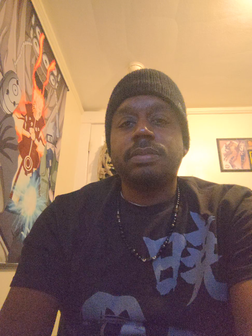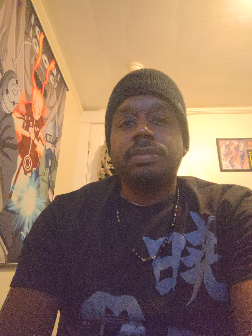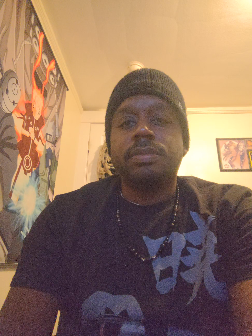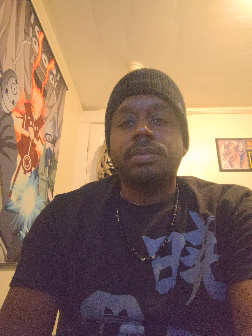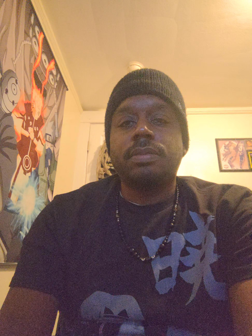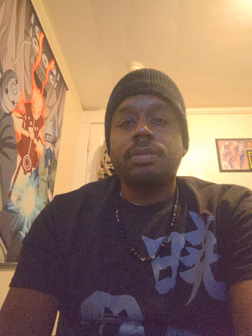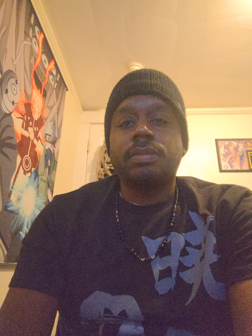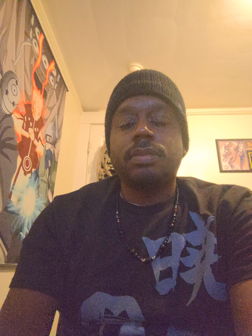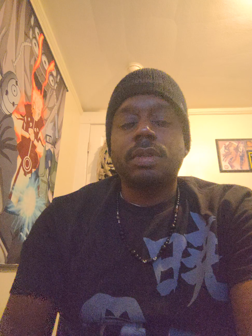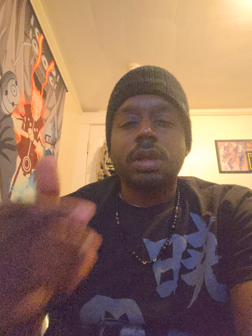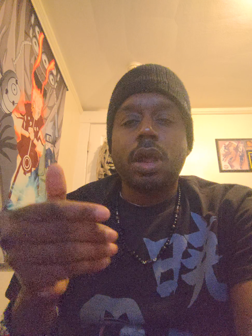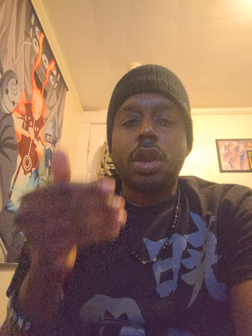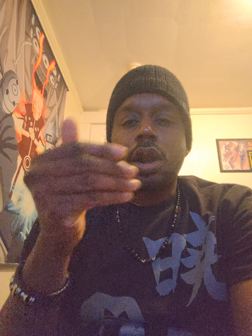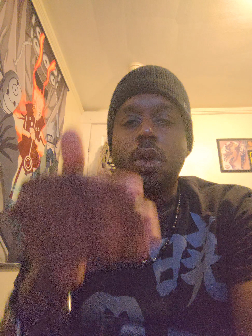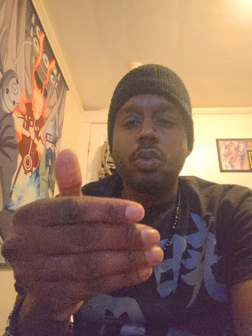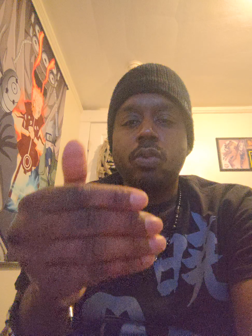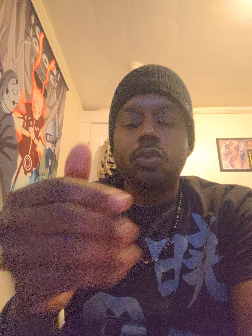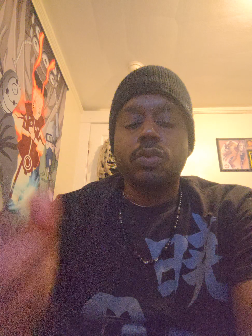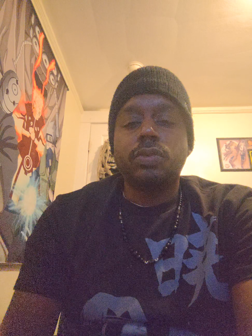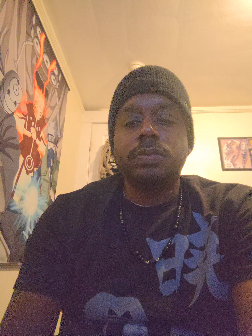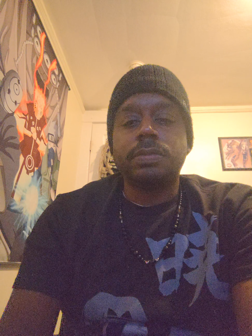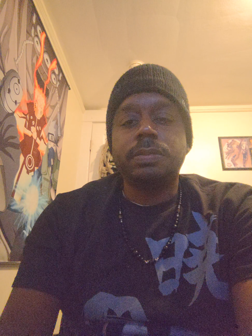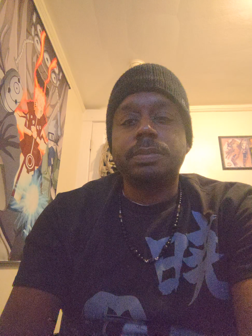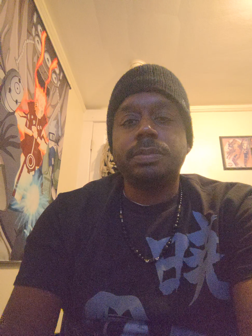close